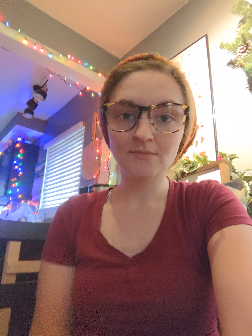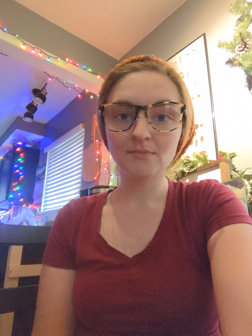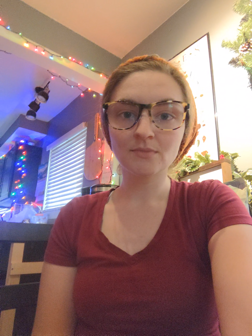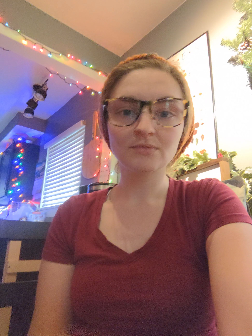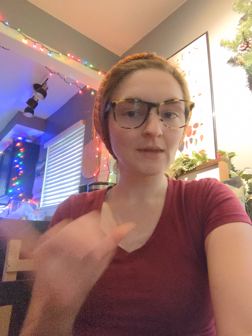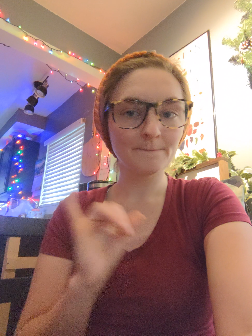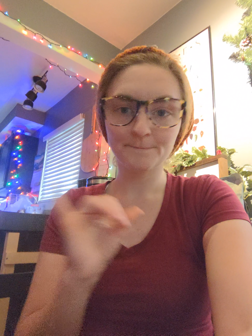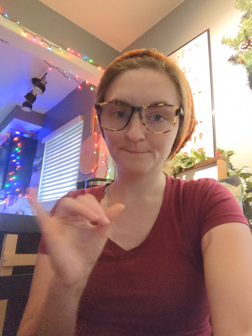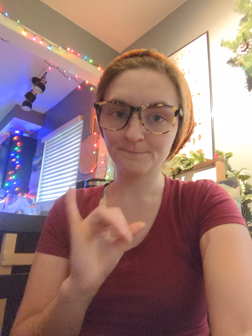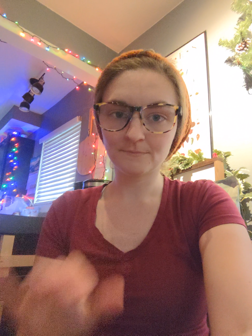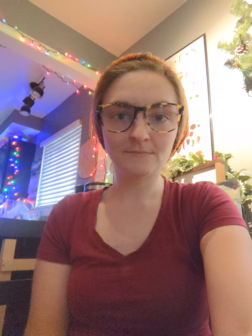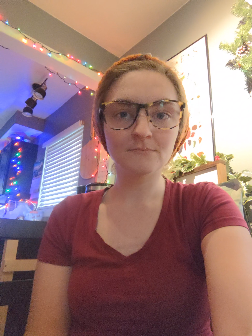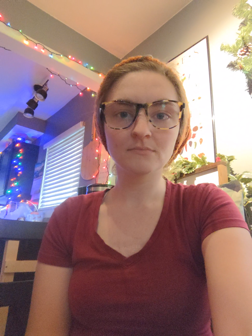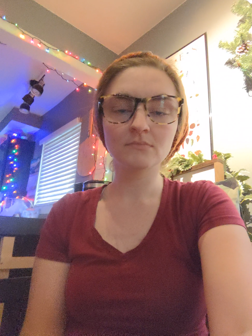same